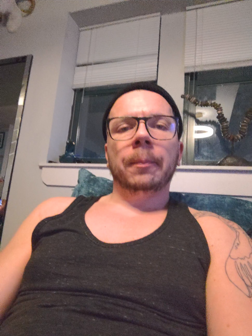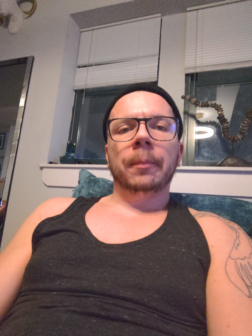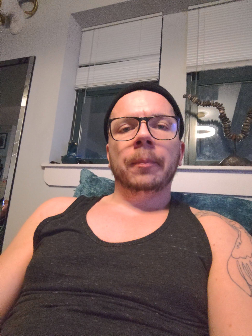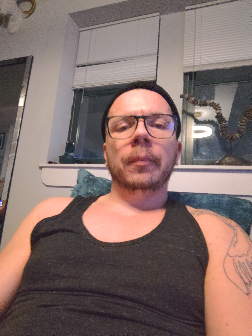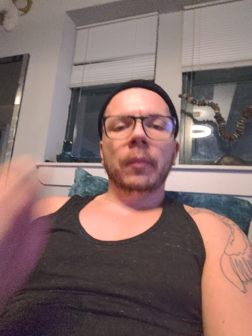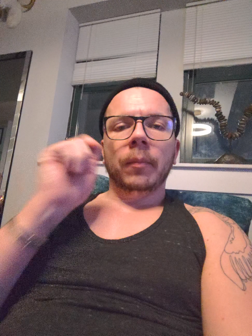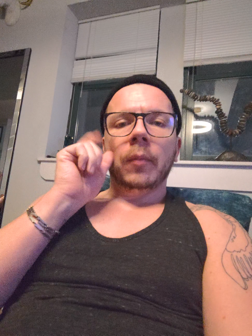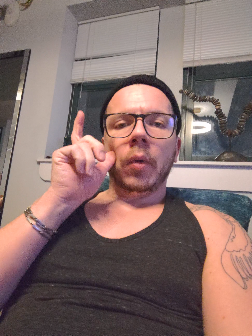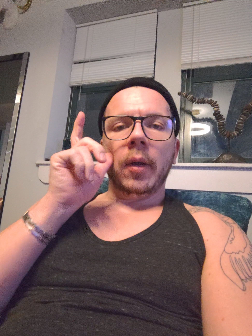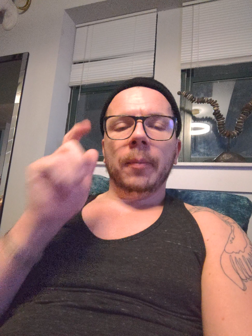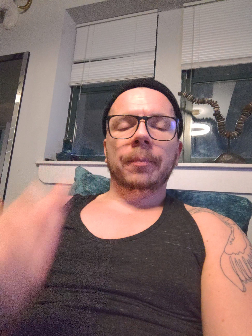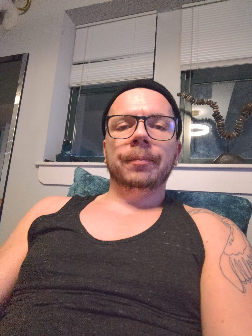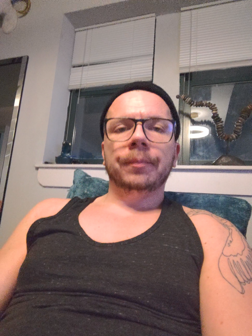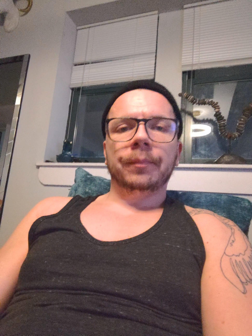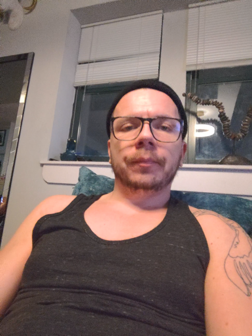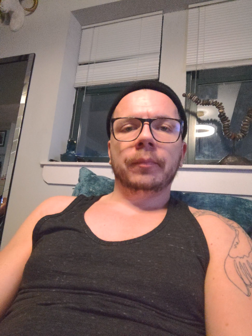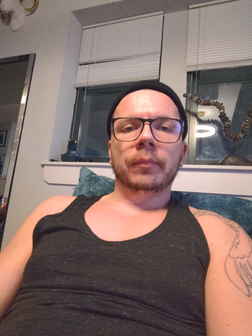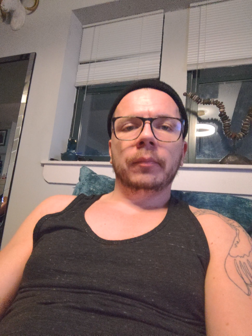awake